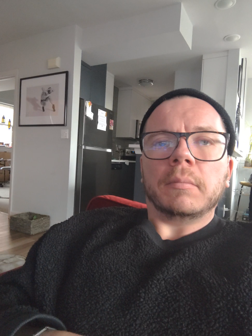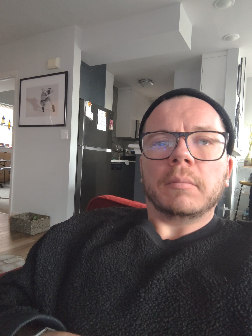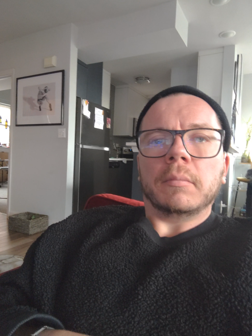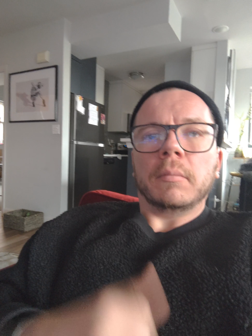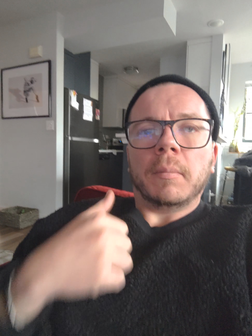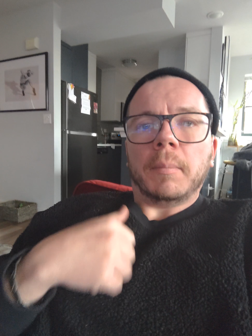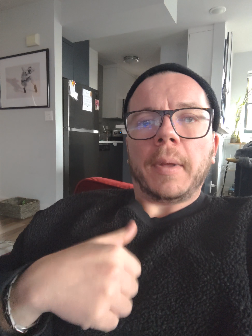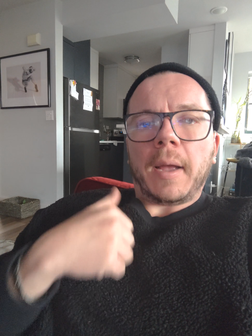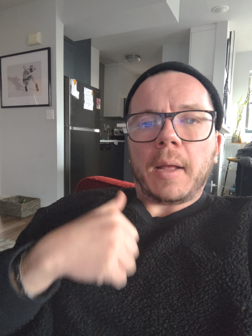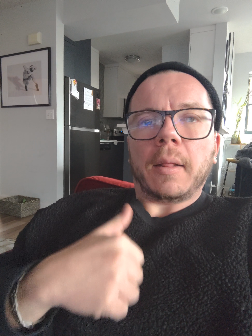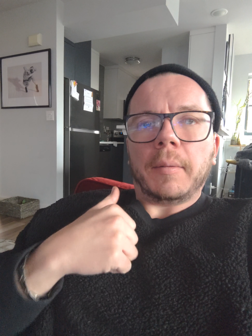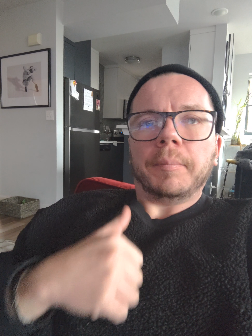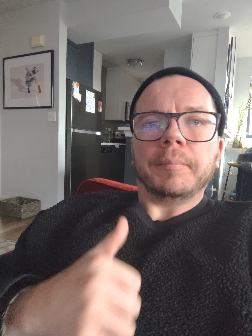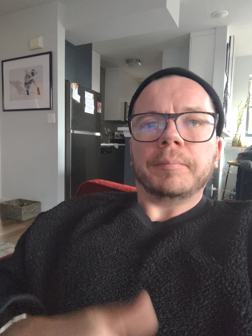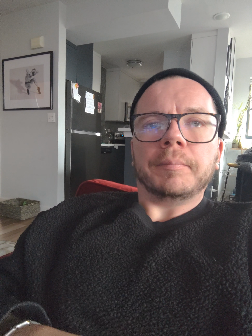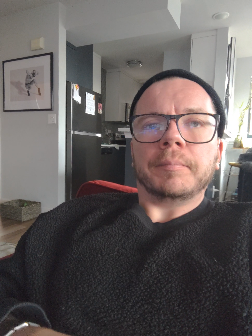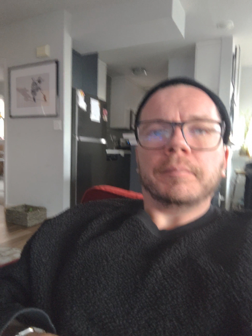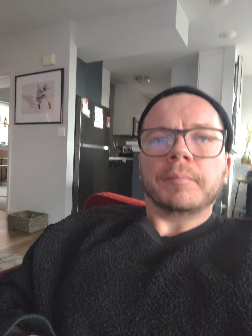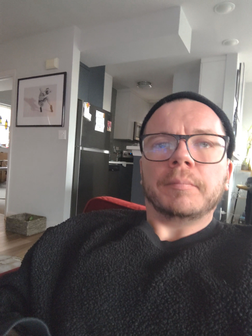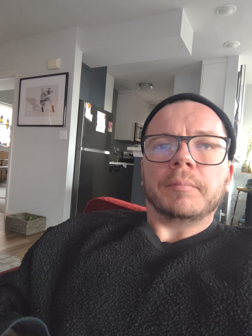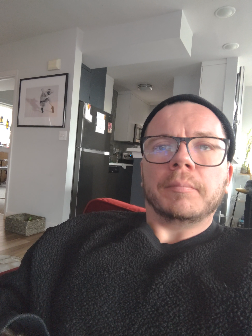bath